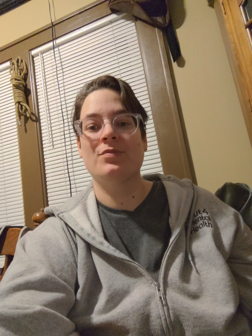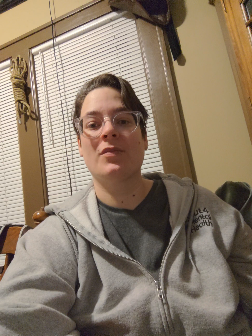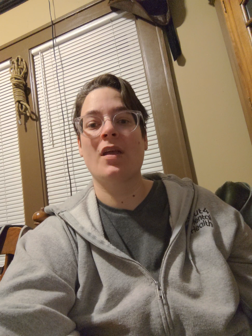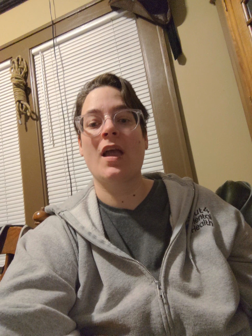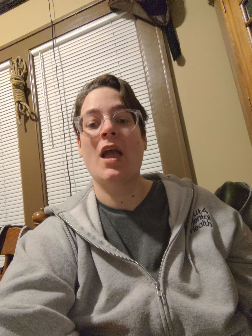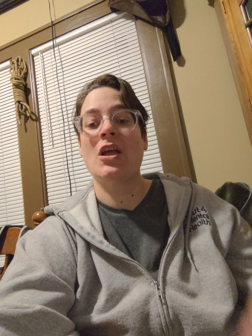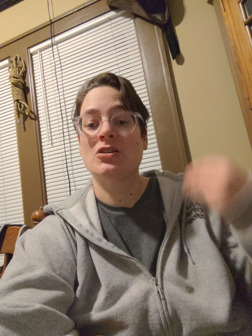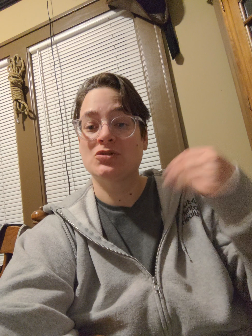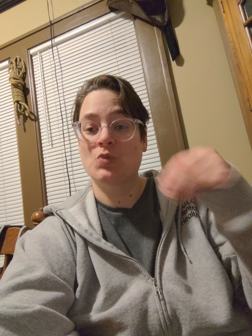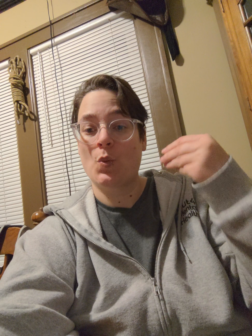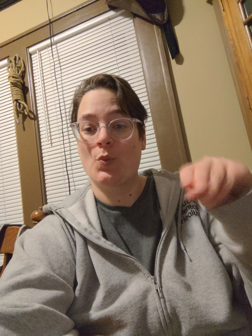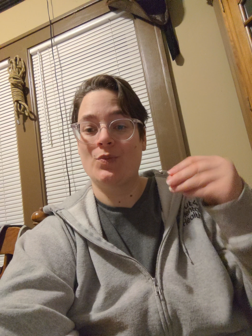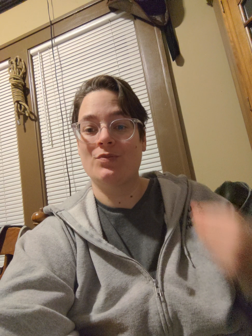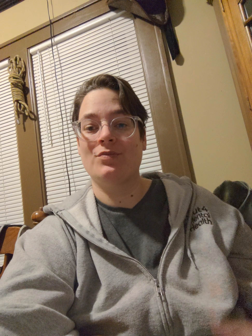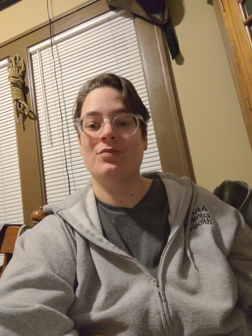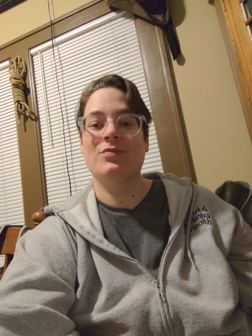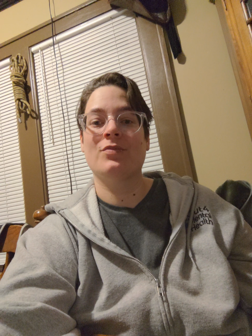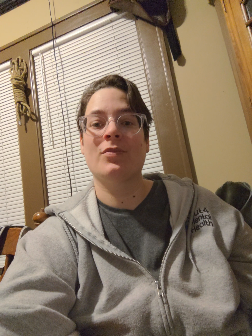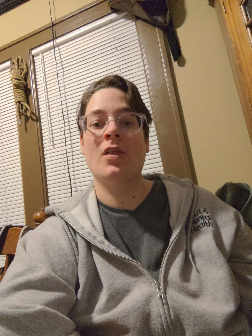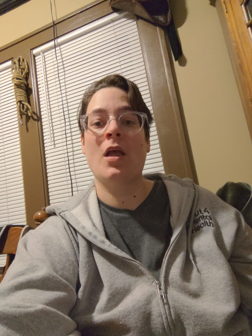store